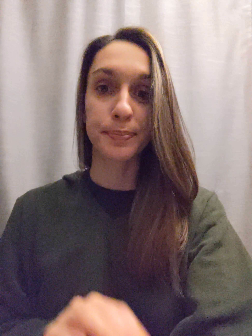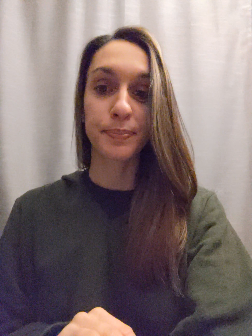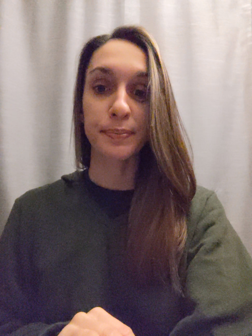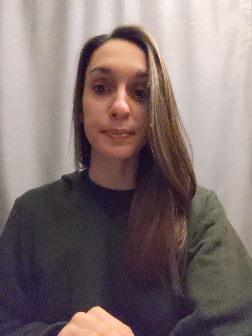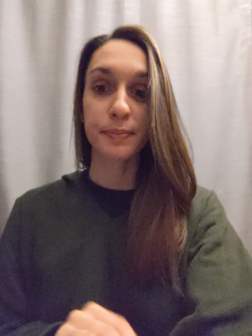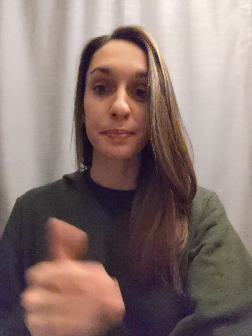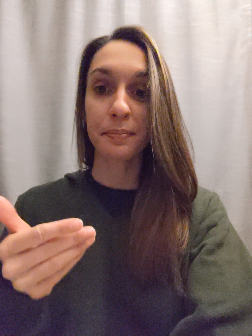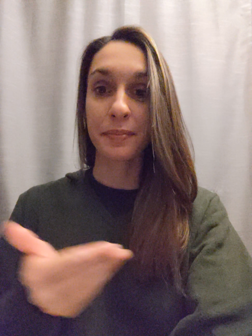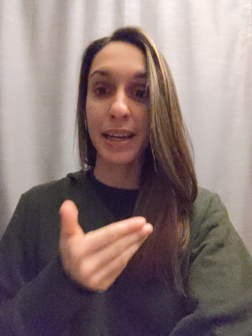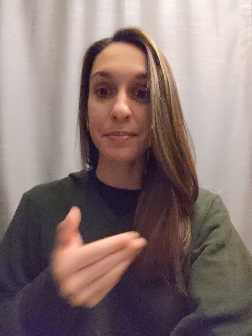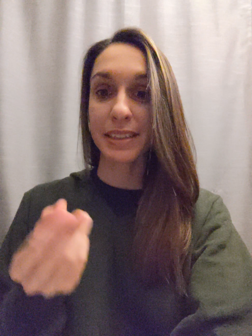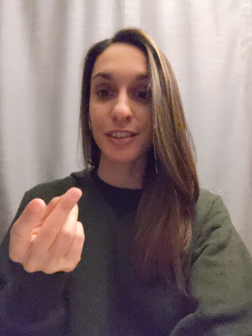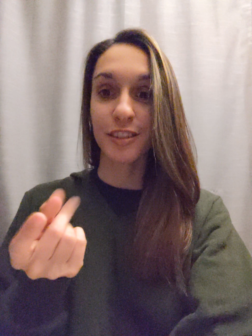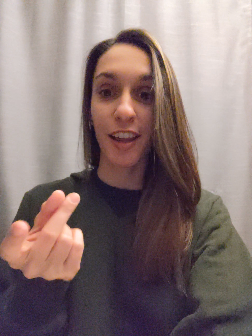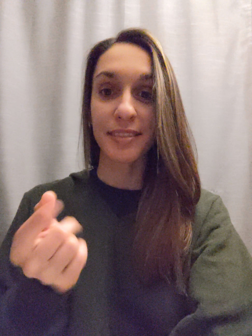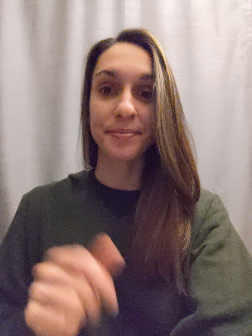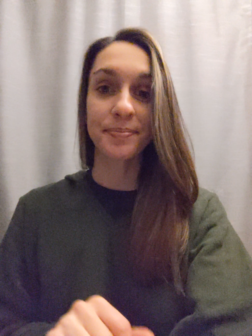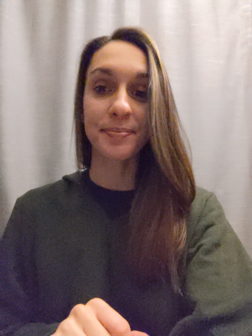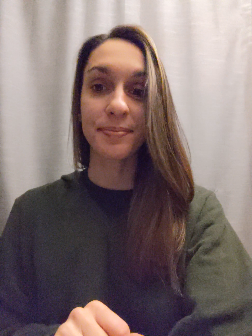puppy